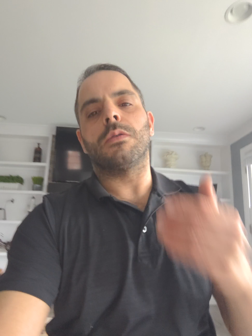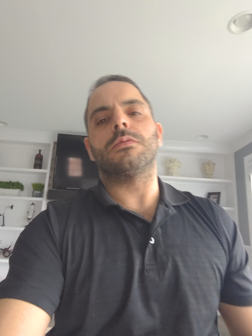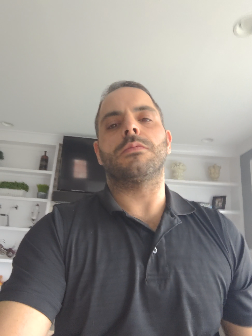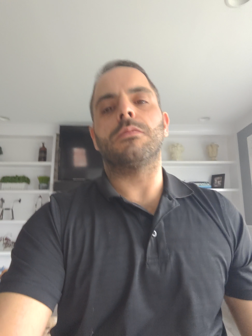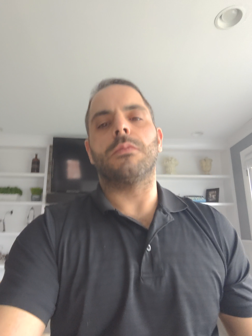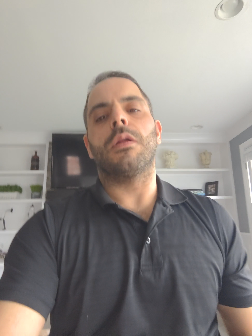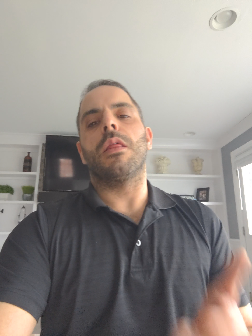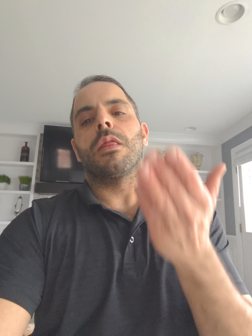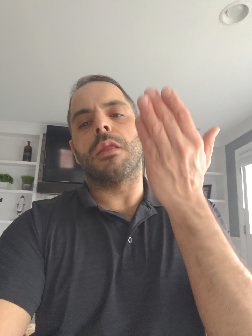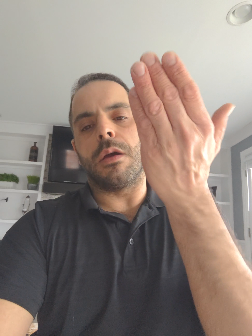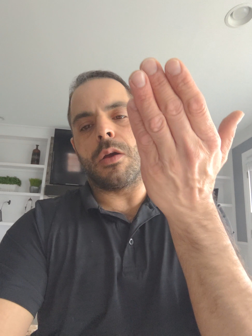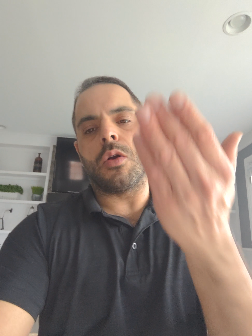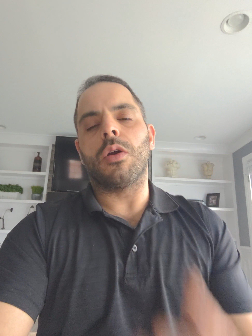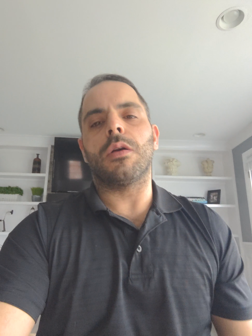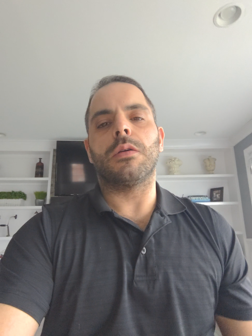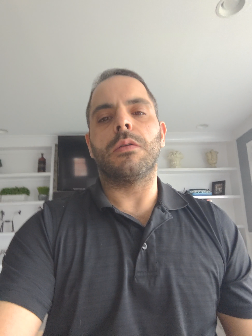there